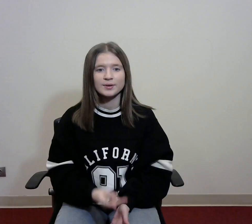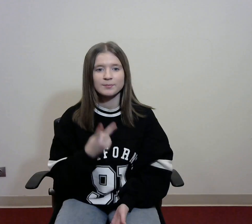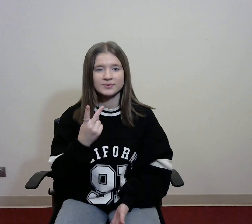ıkı